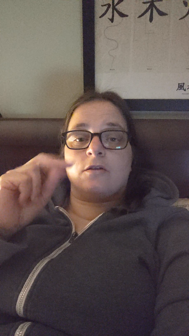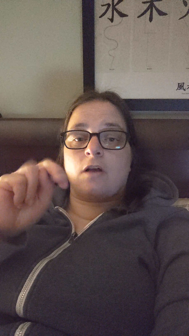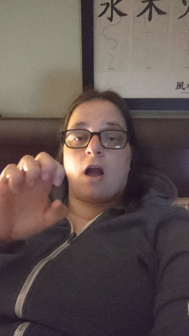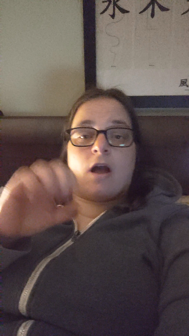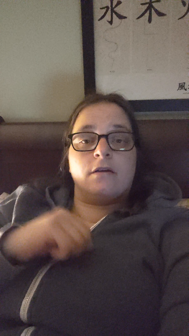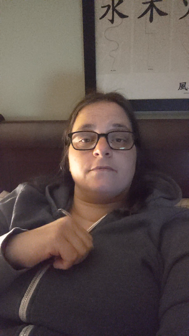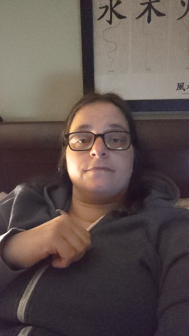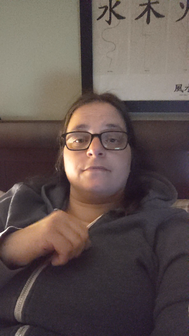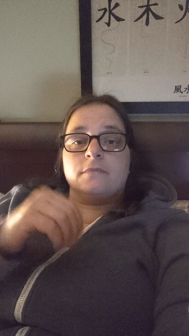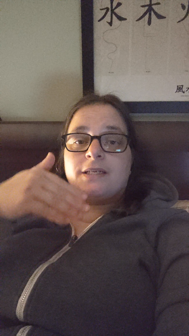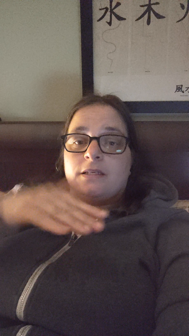enter